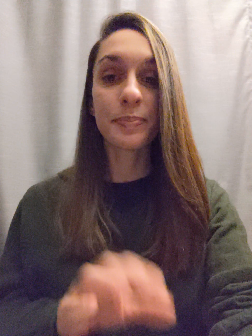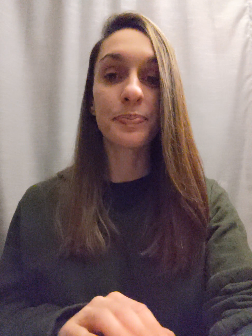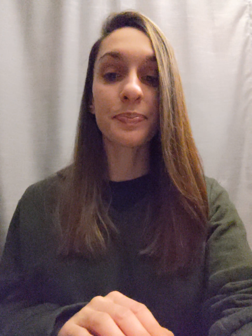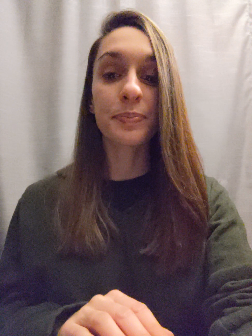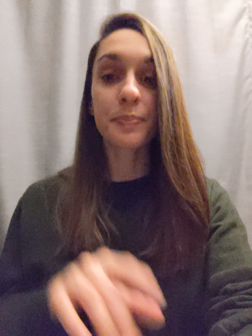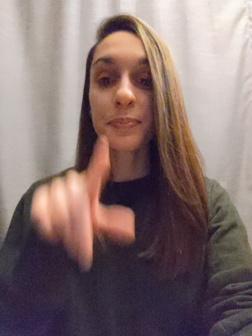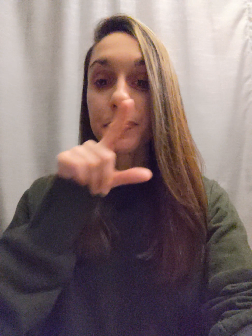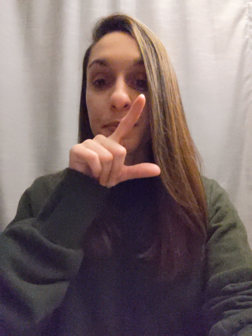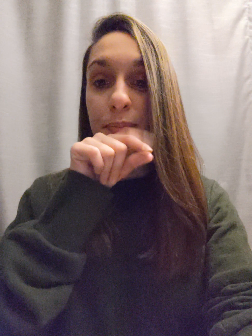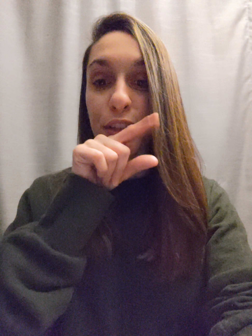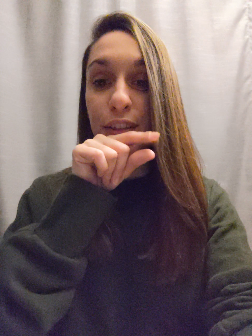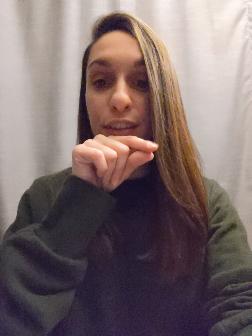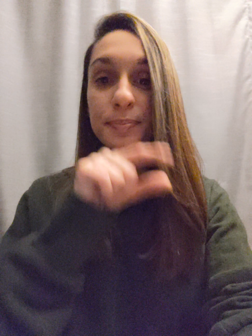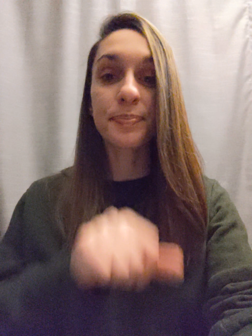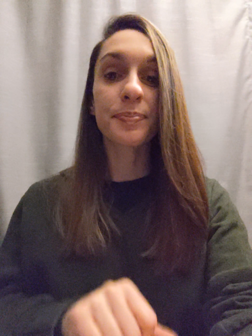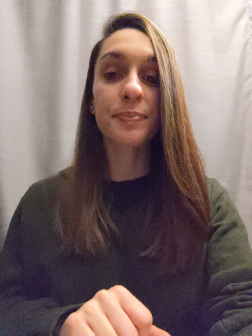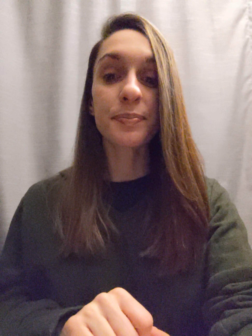bird